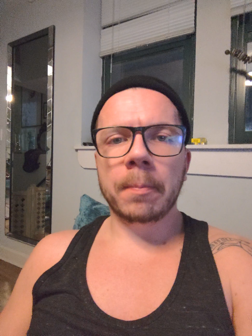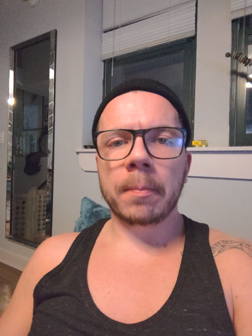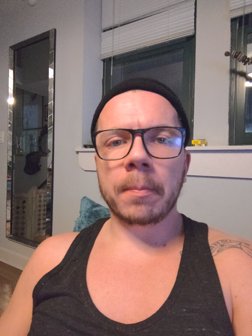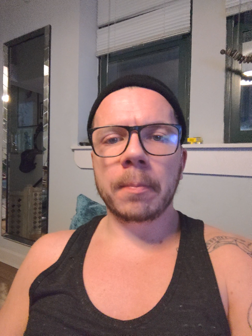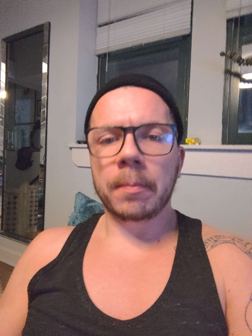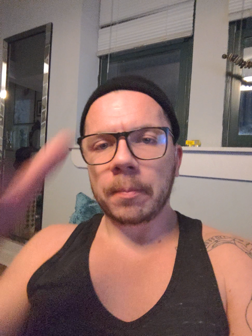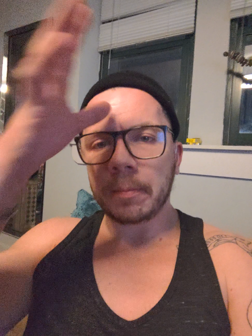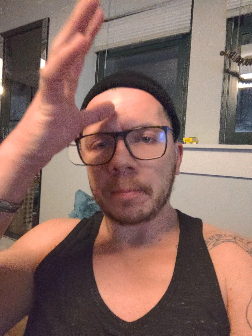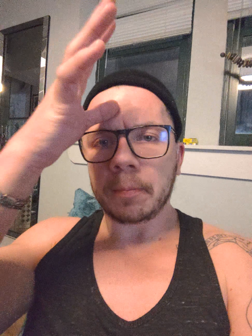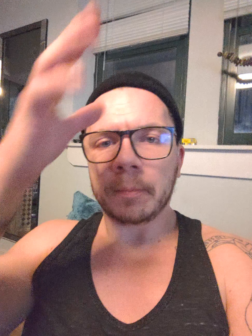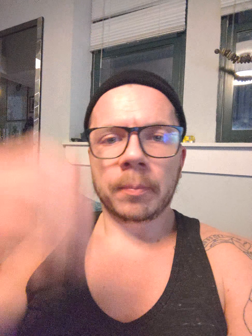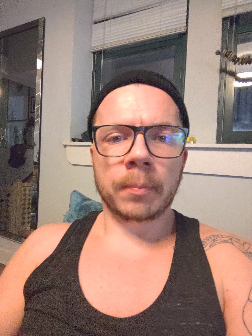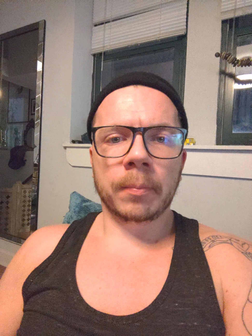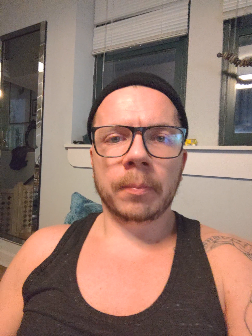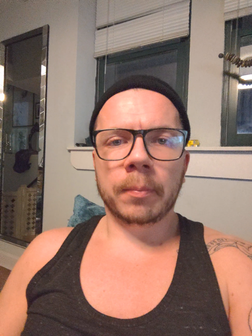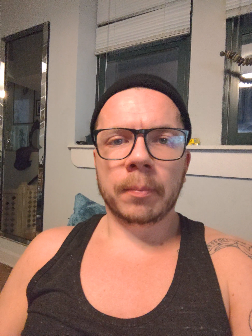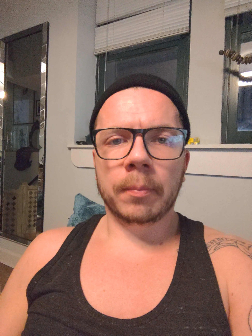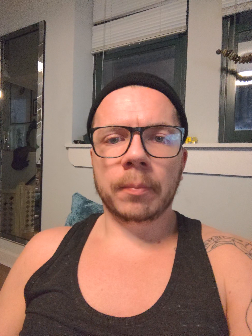dad